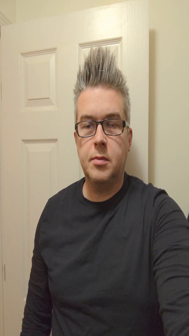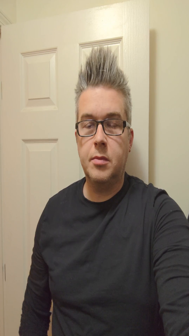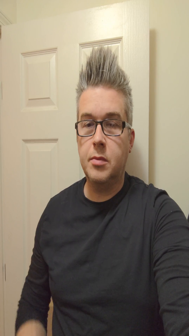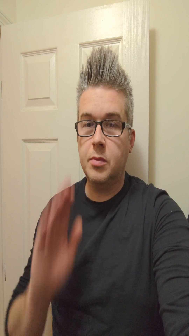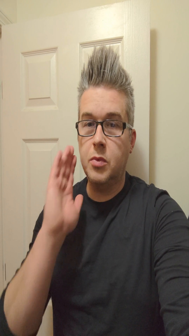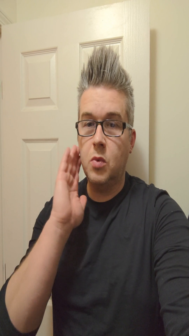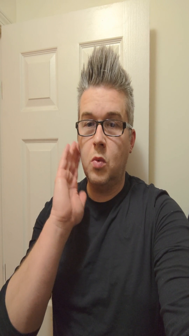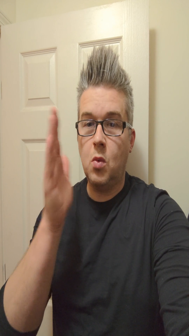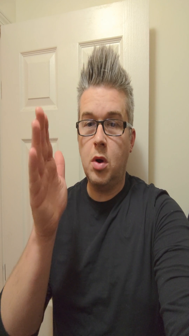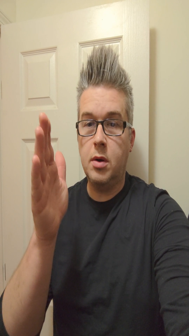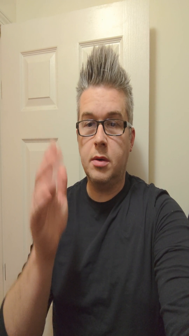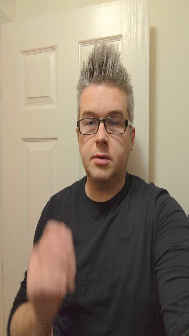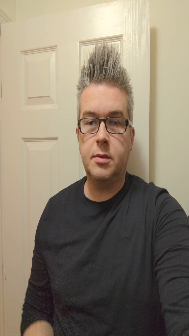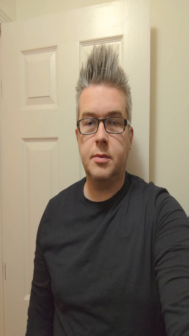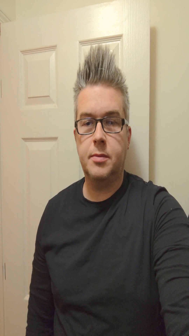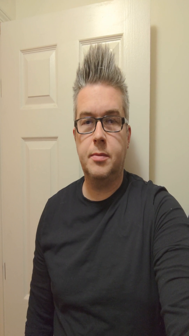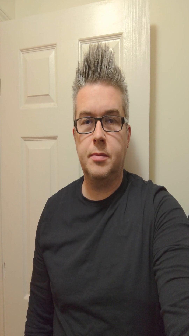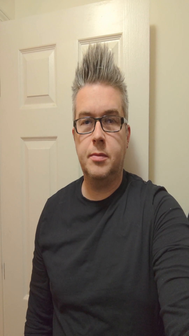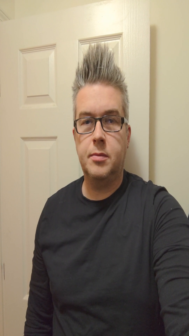will